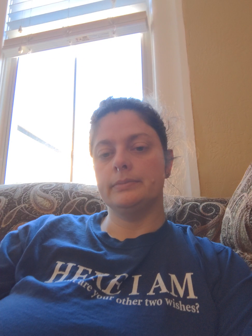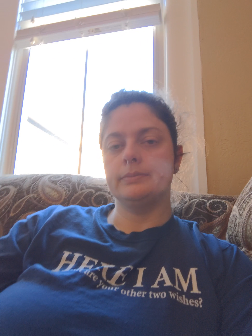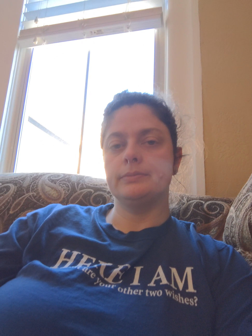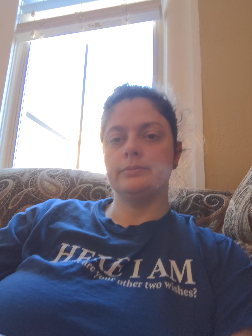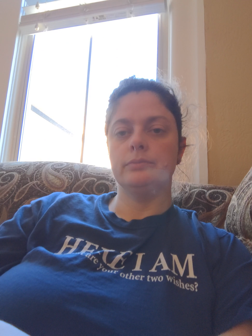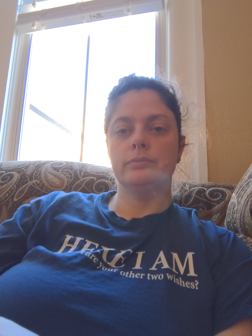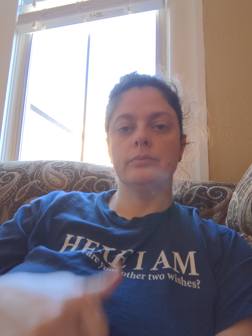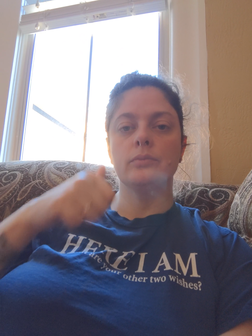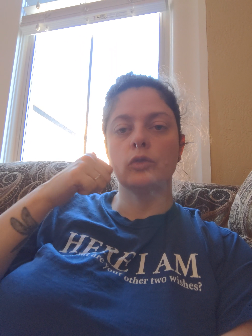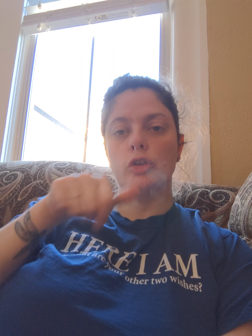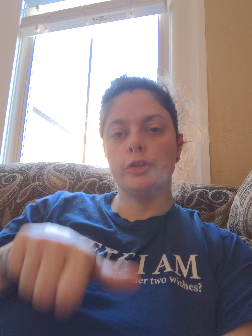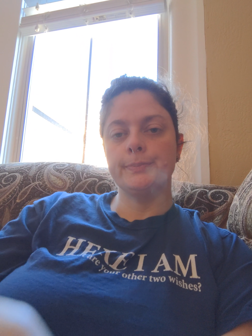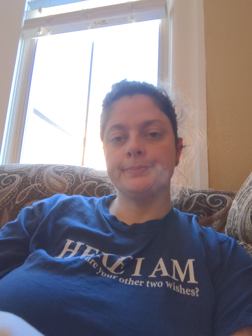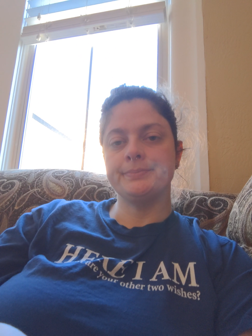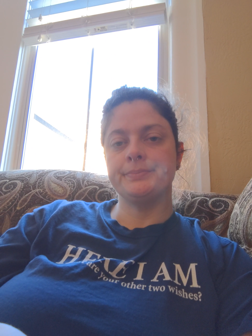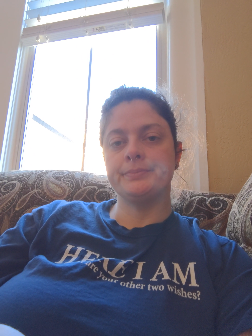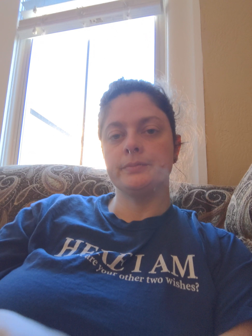girl